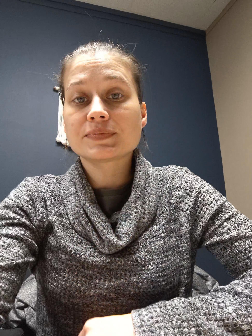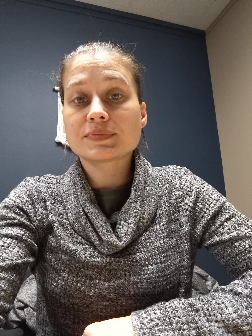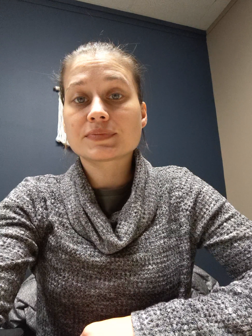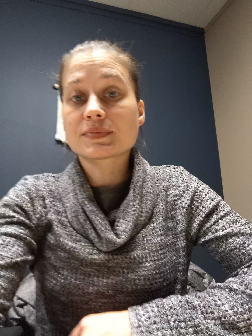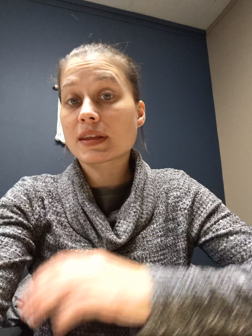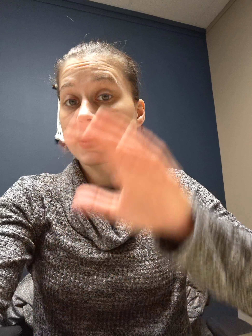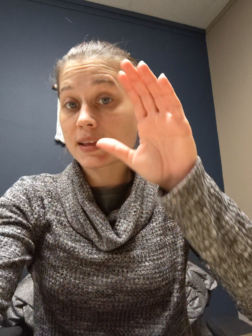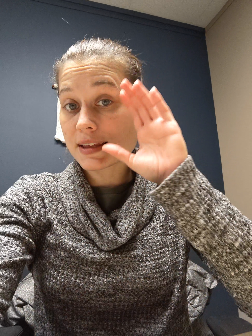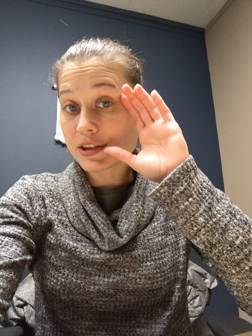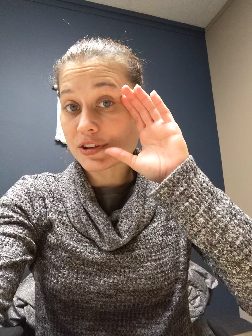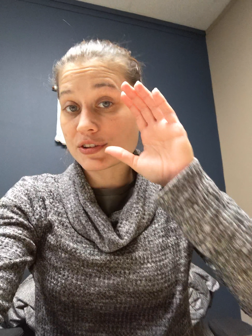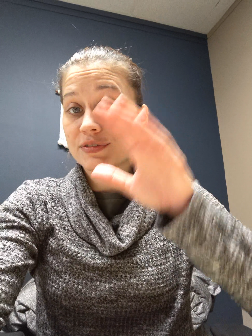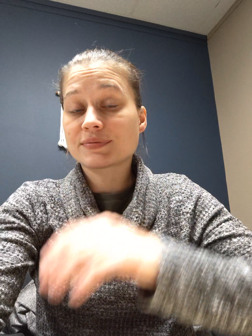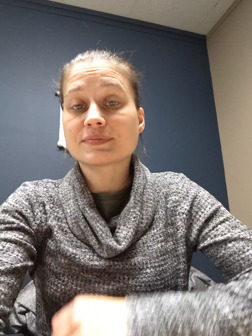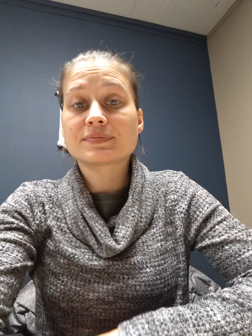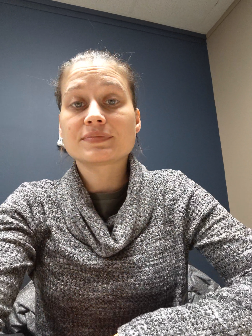hear